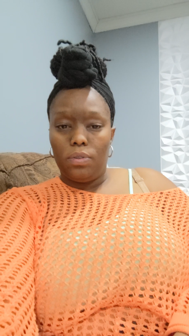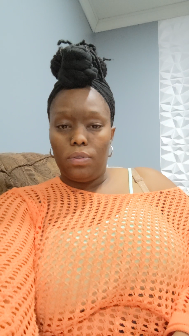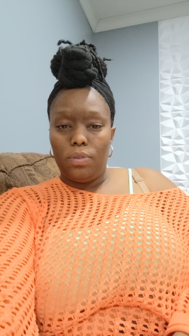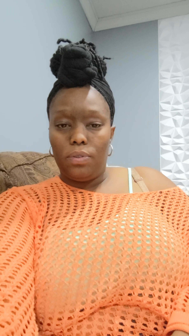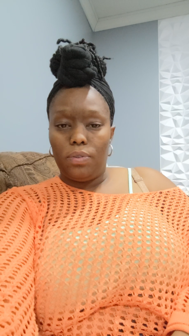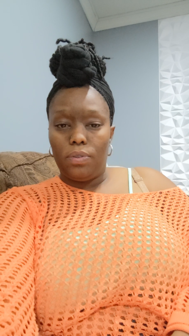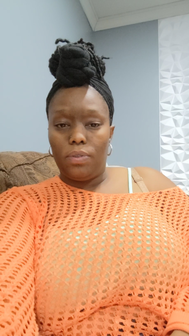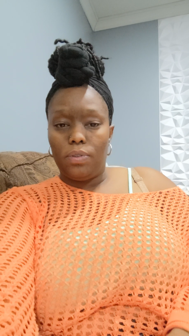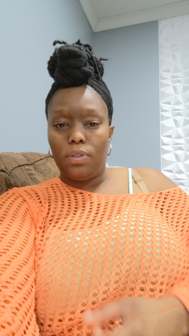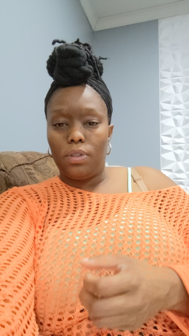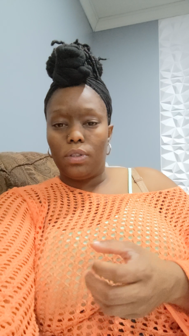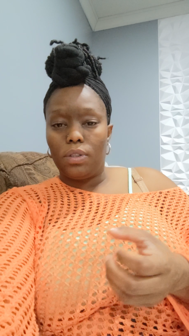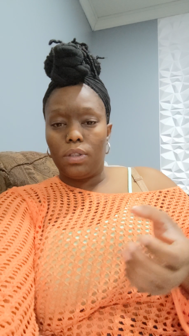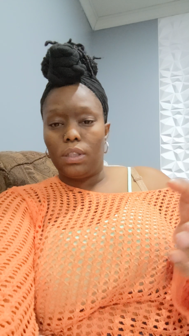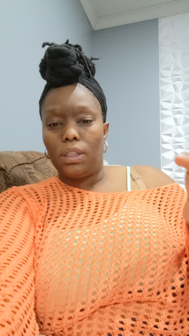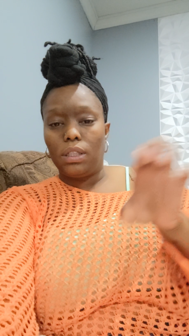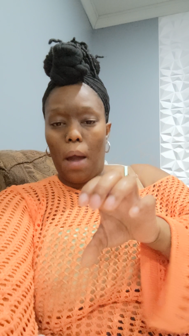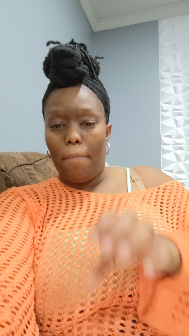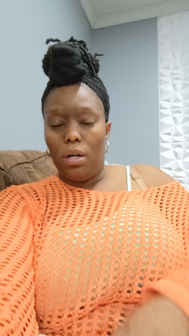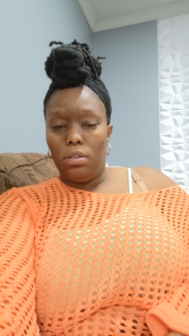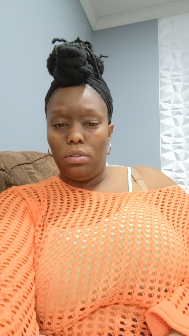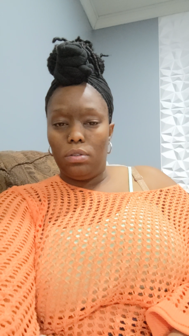dump